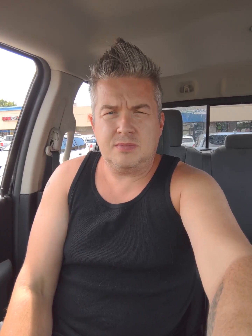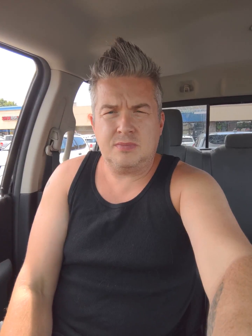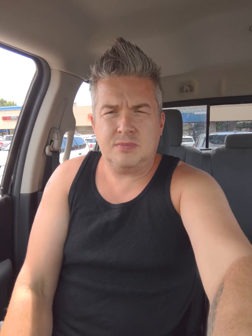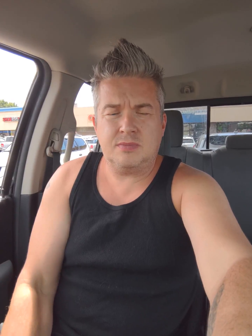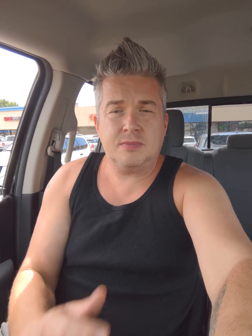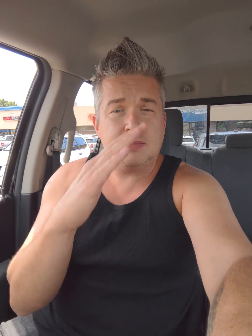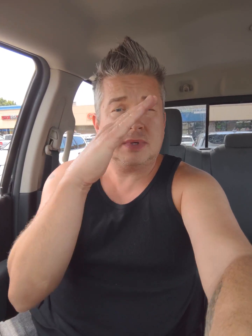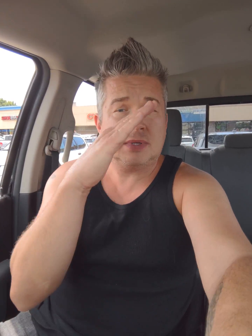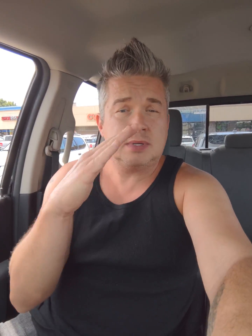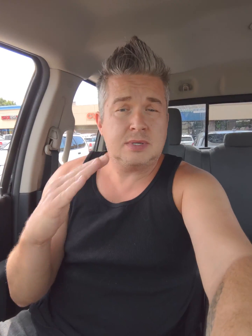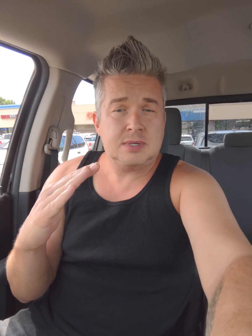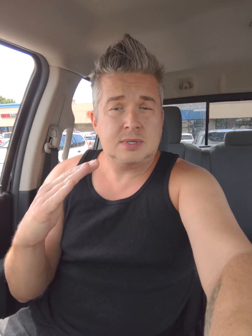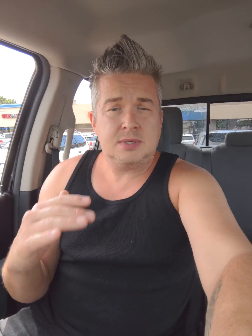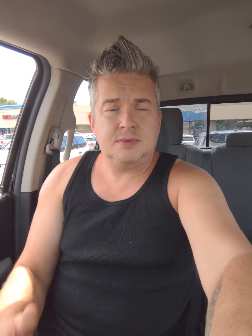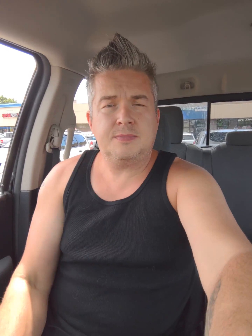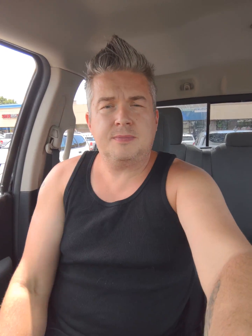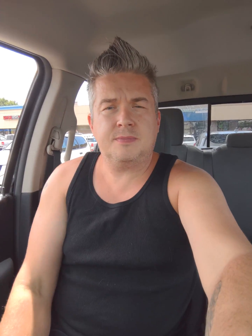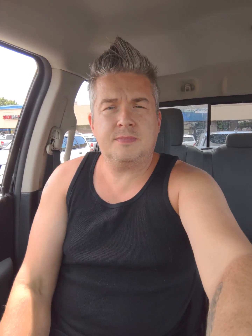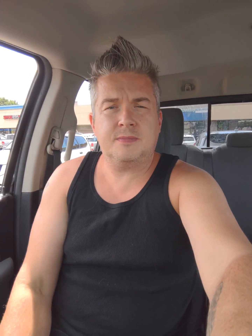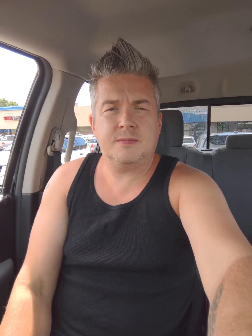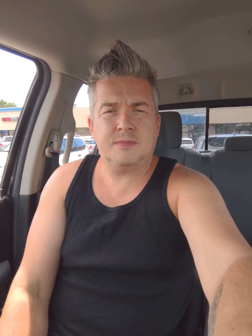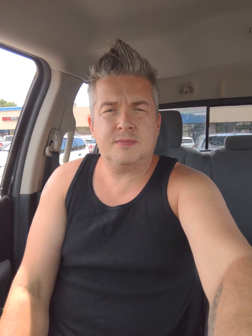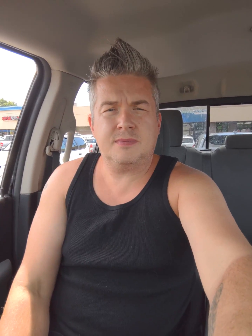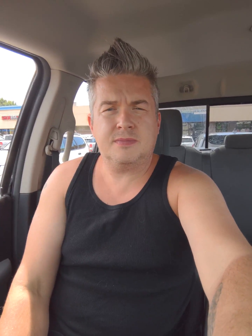roof